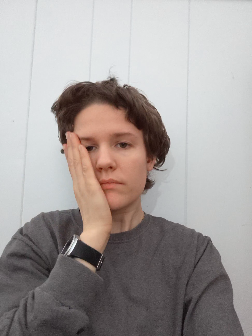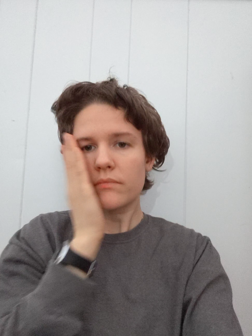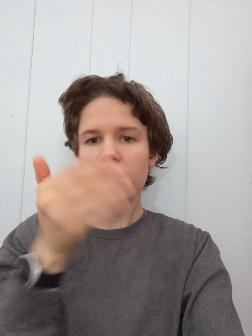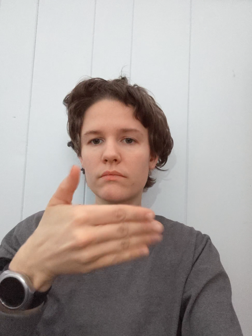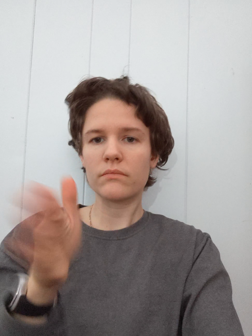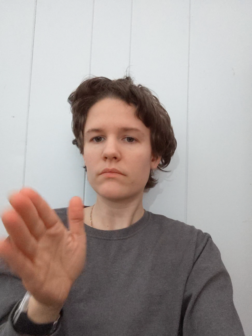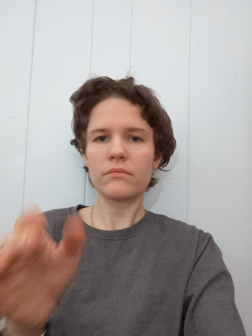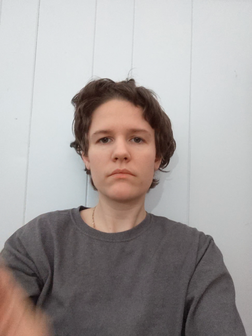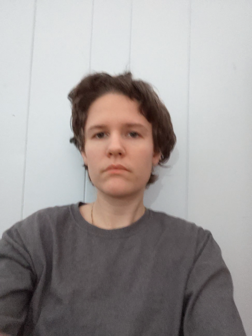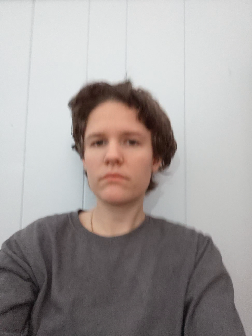eye